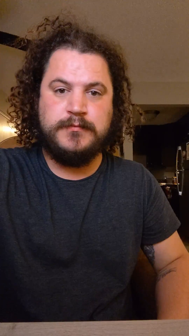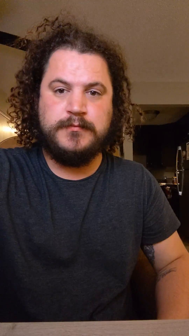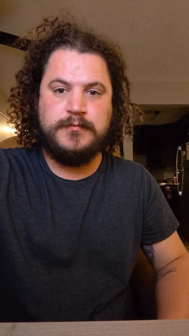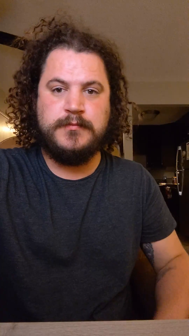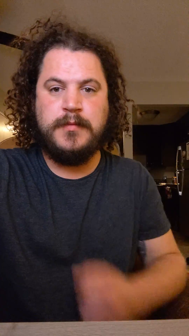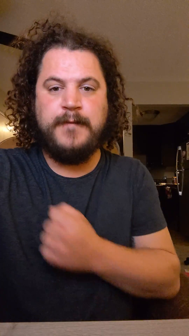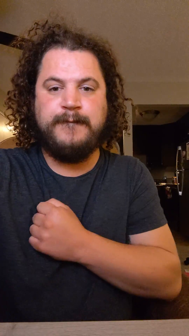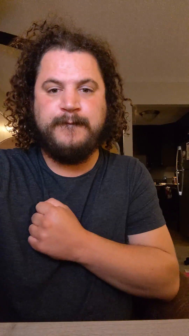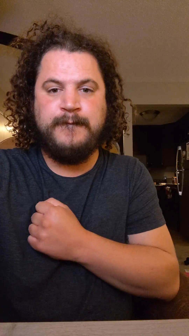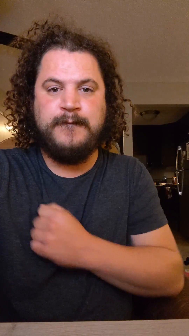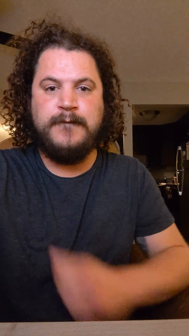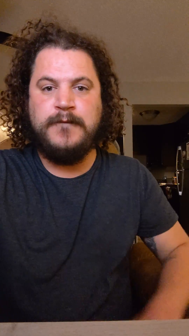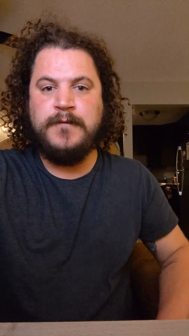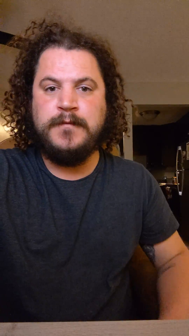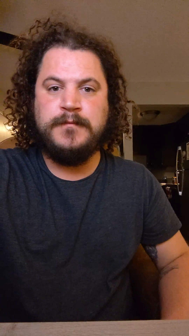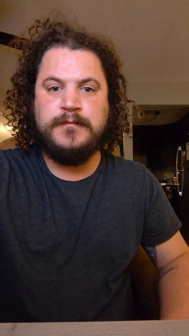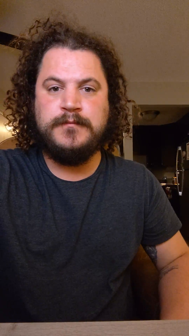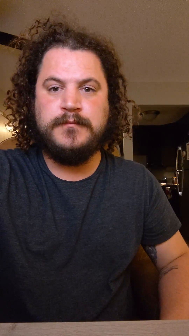love